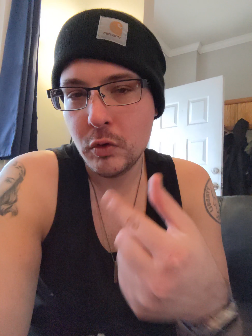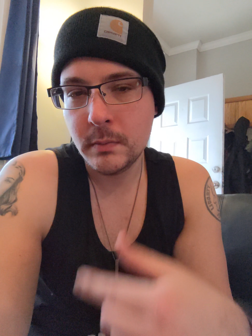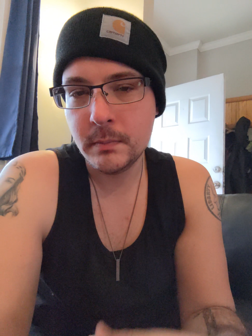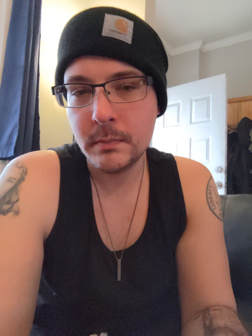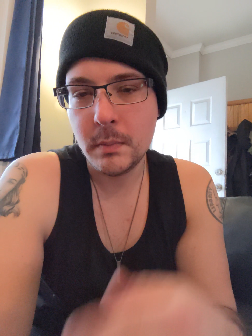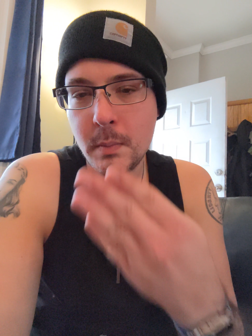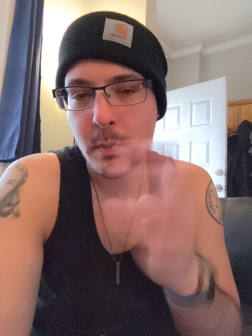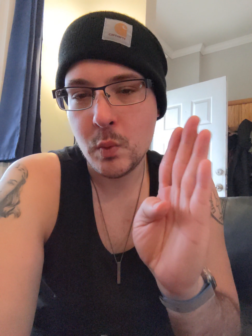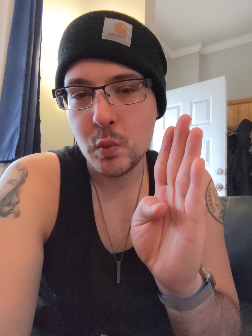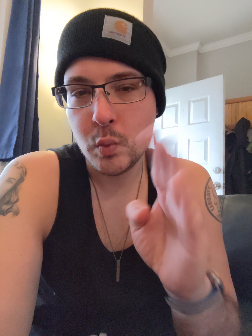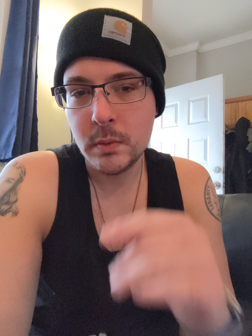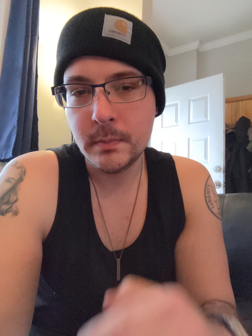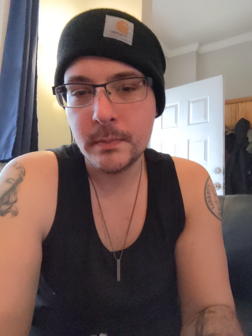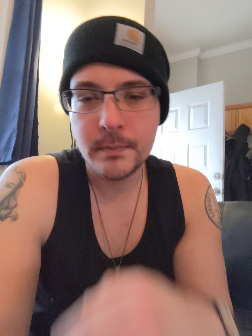blue